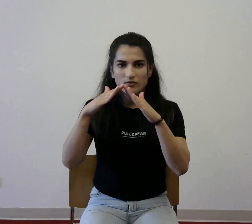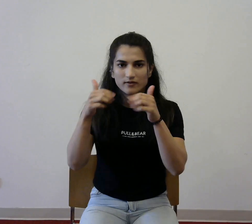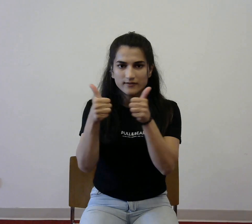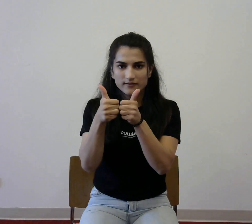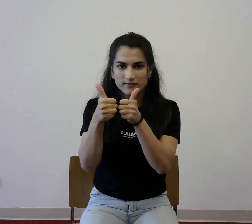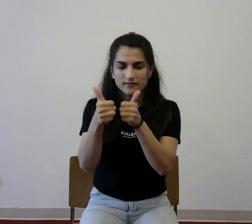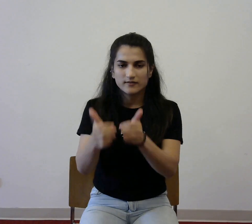qonşu